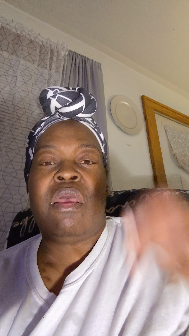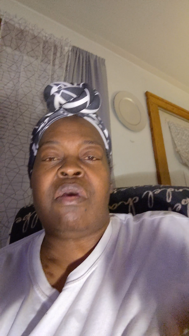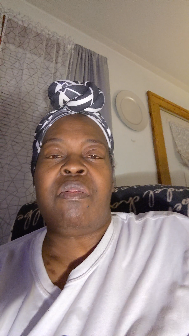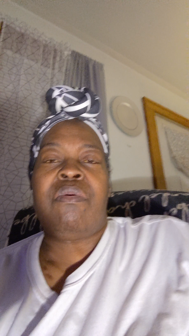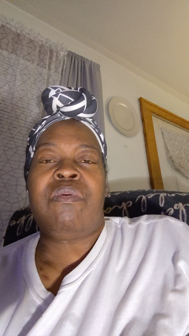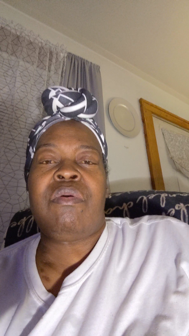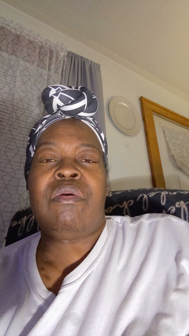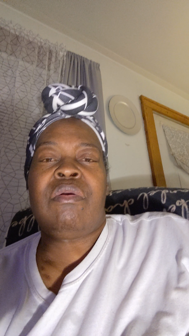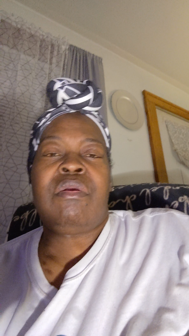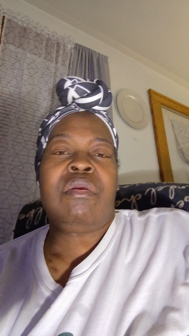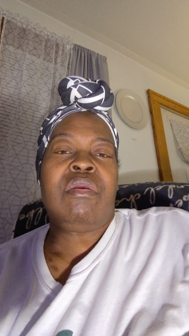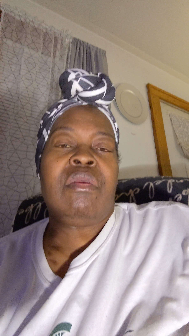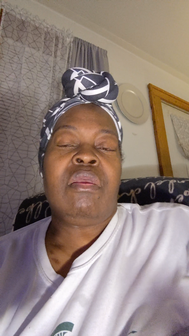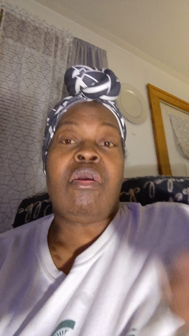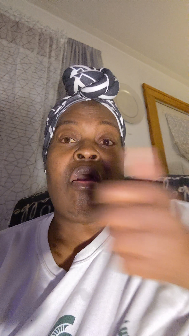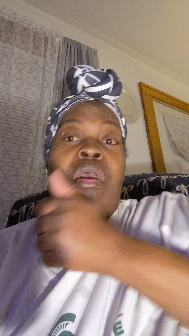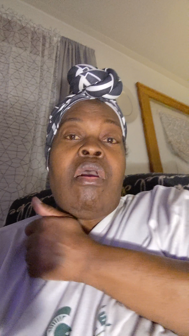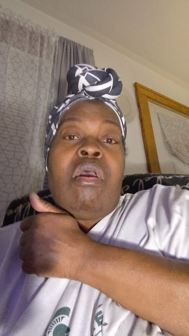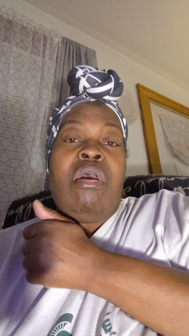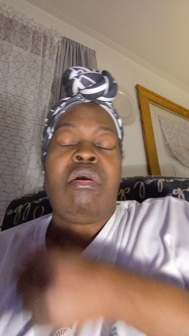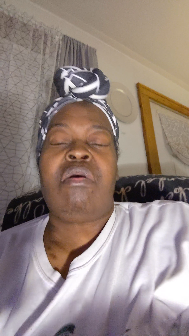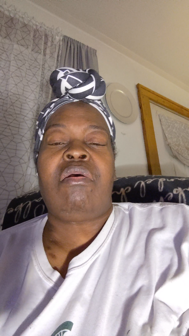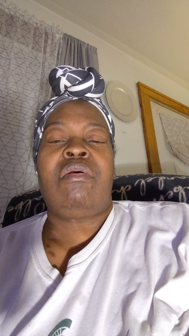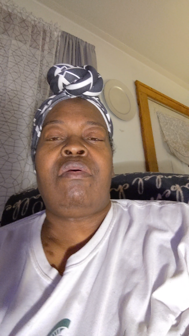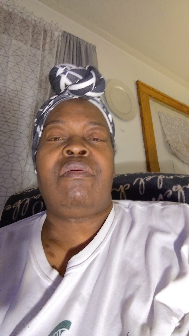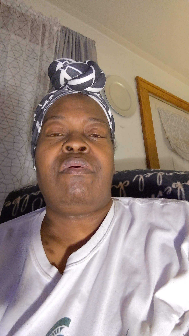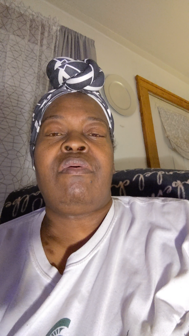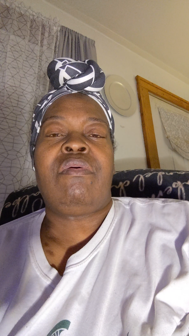hug